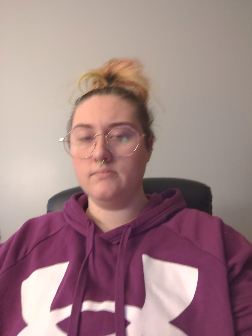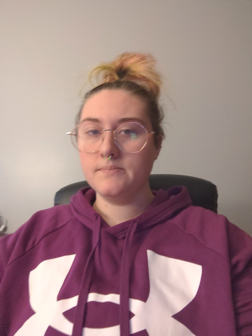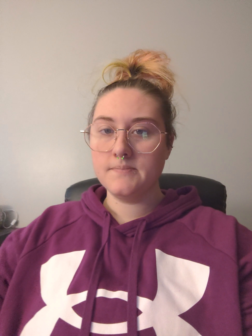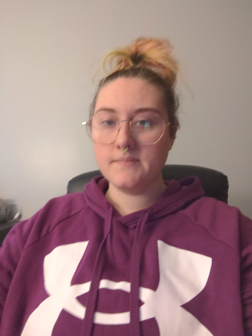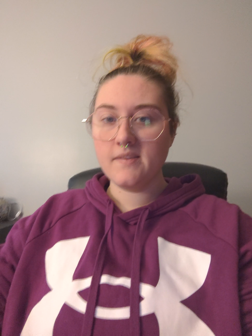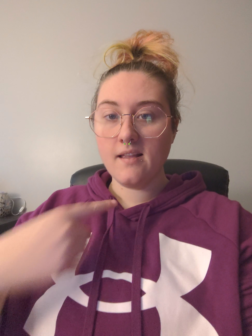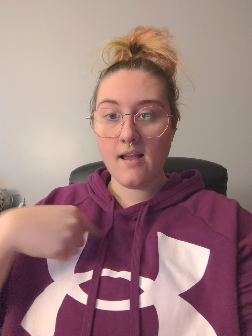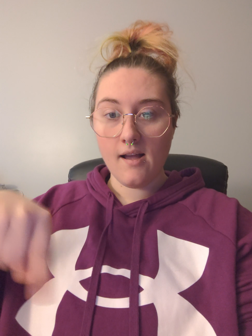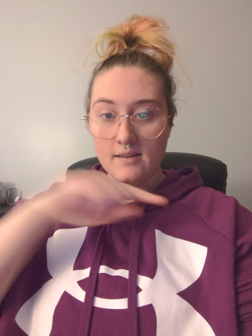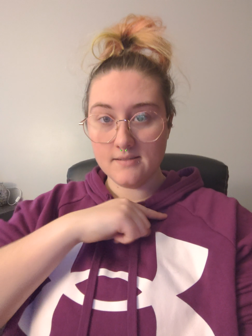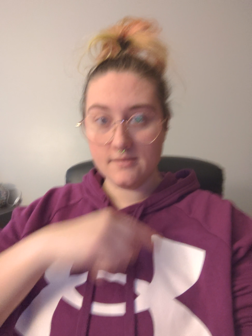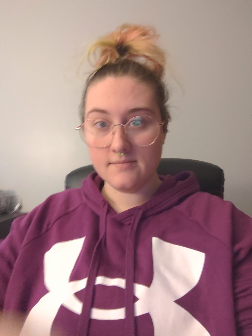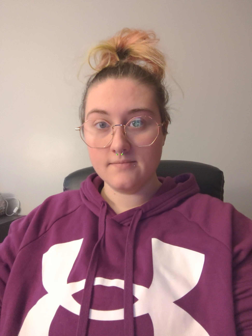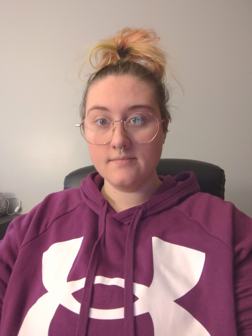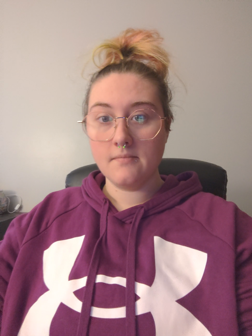we